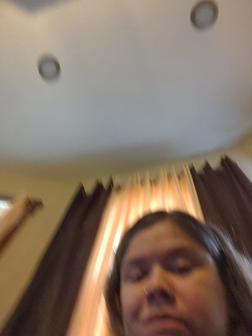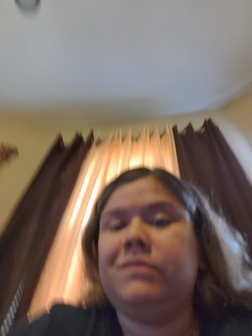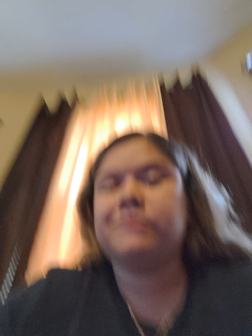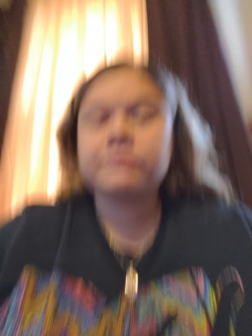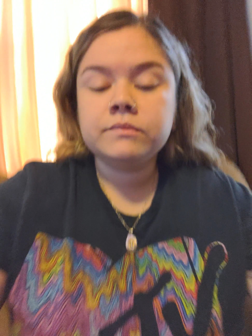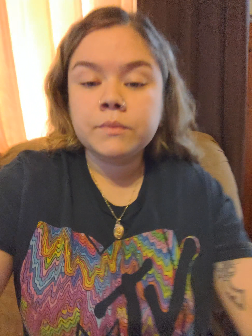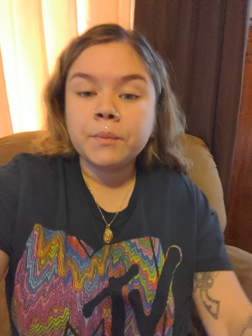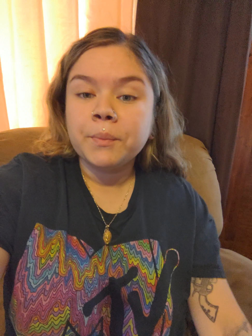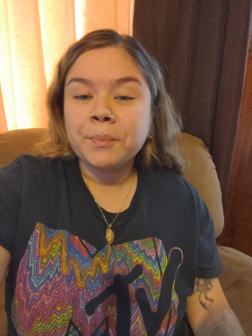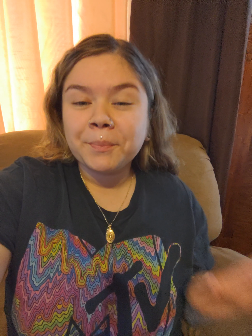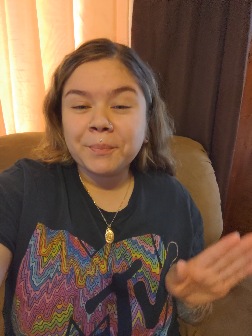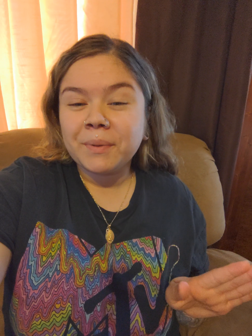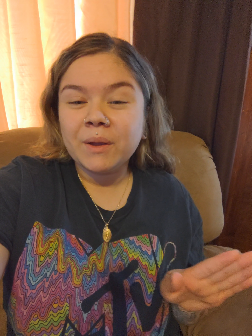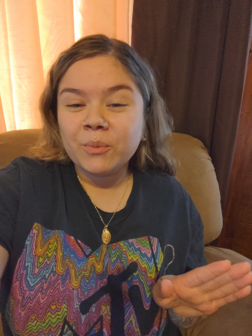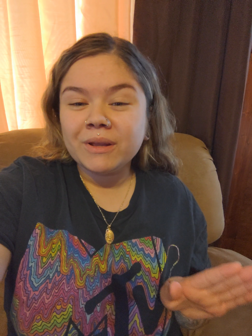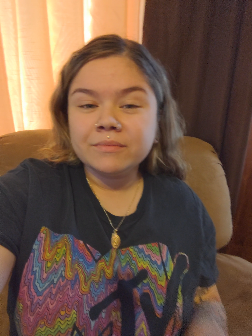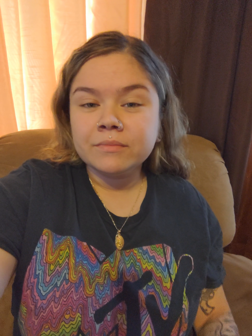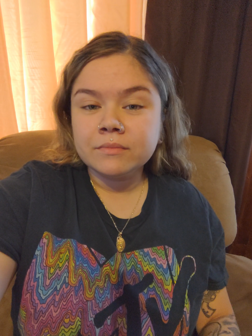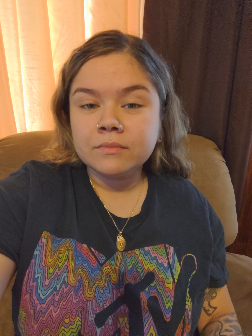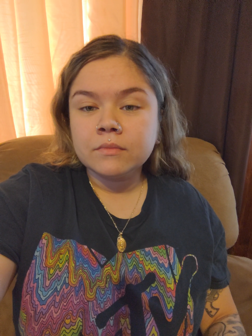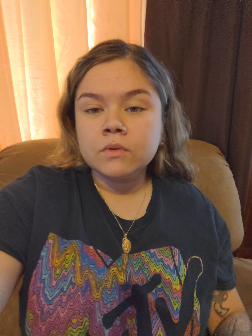penguin